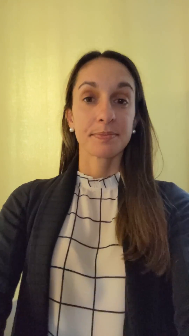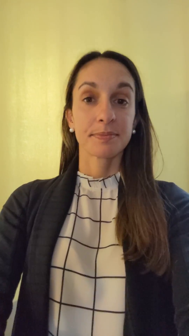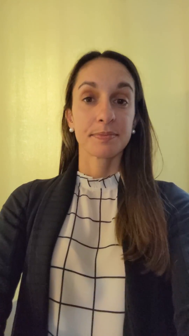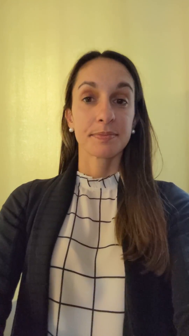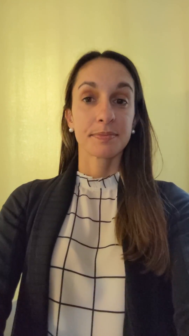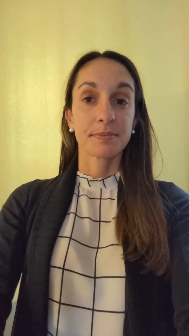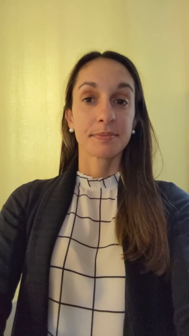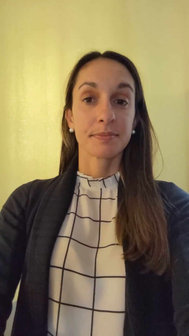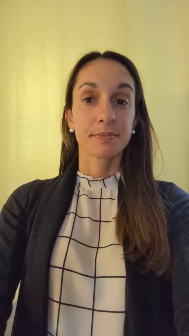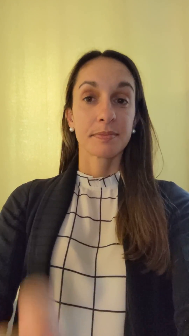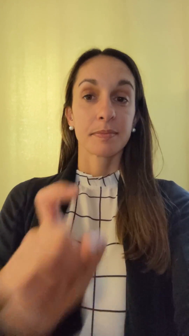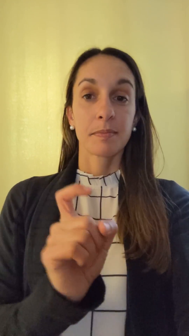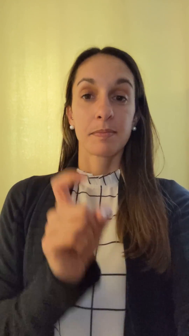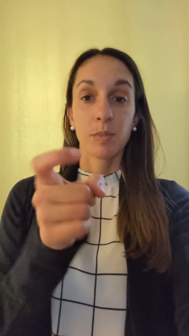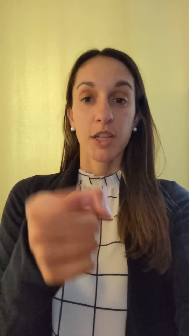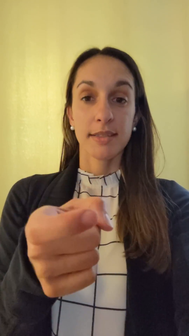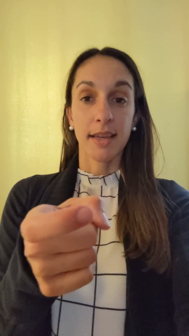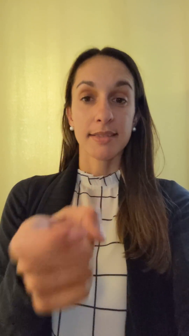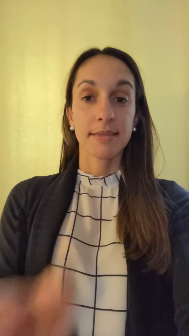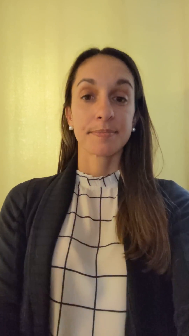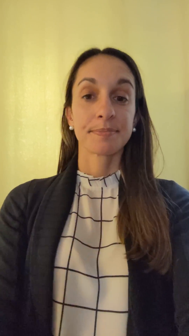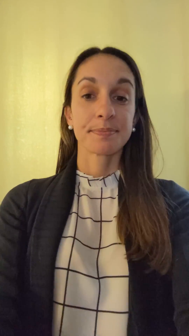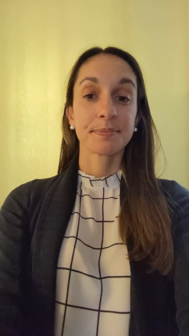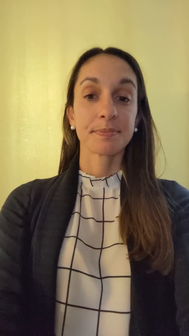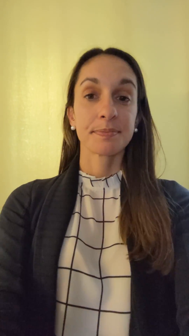present